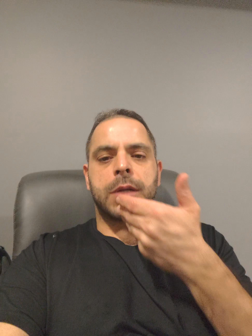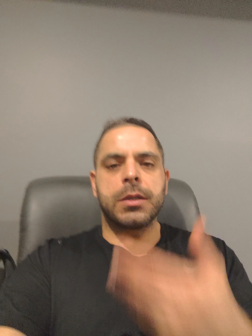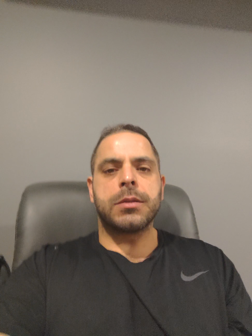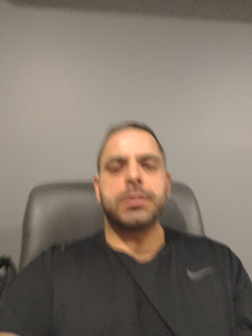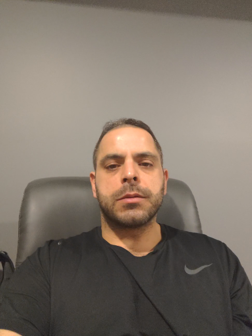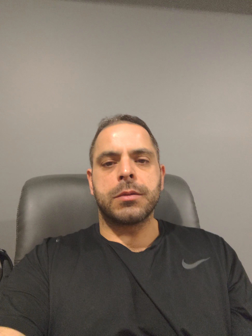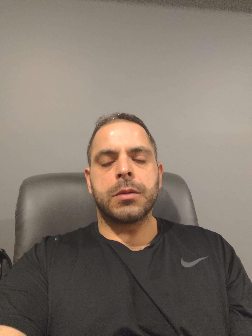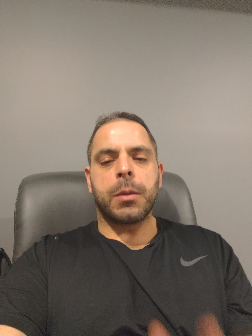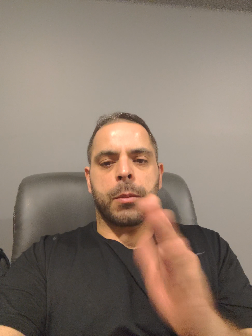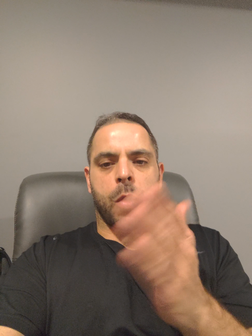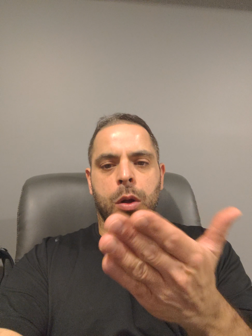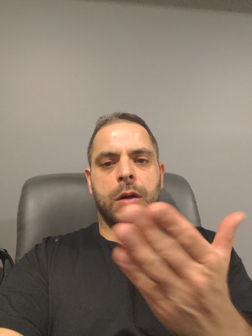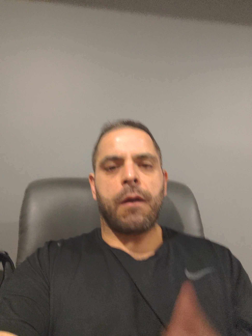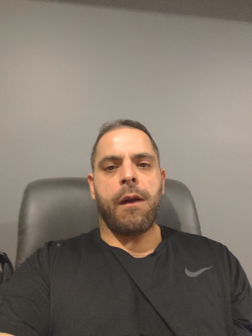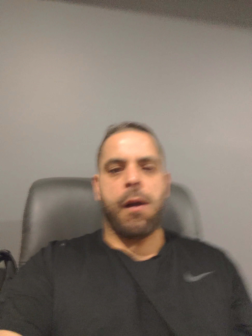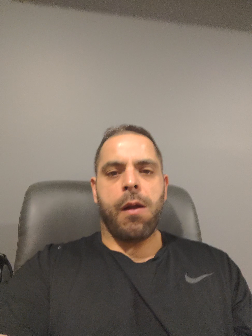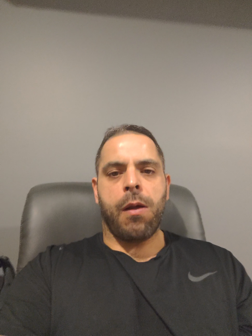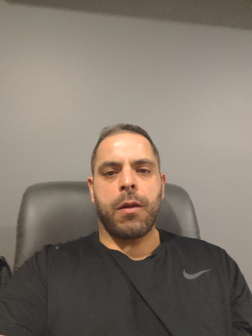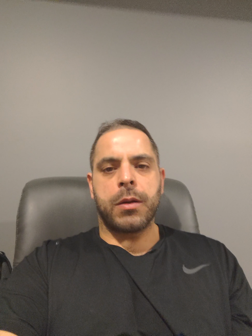book